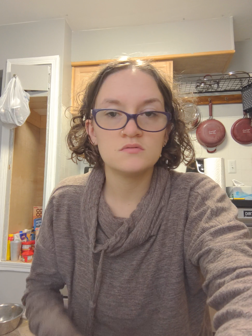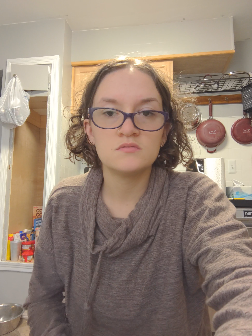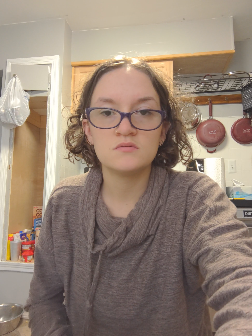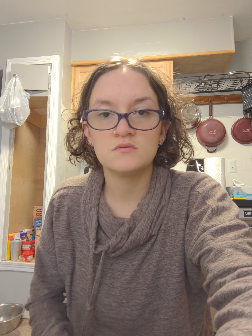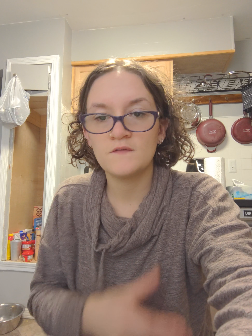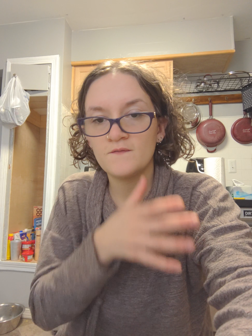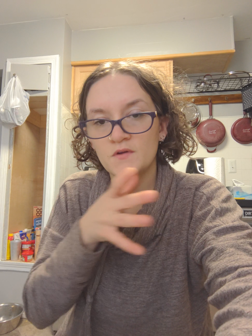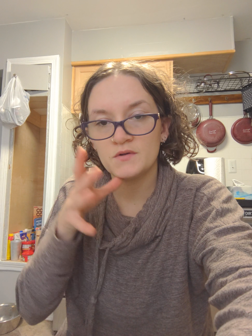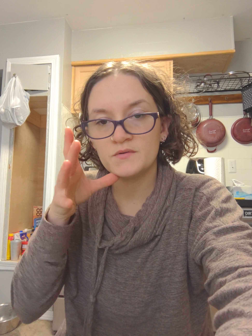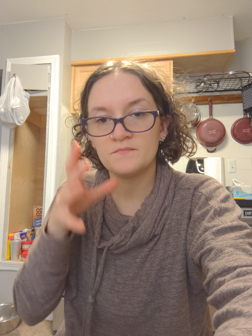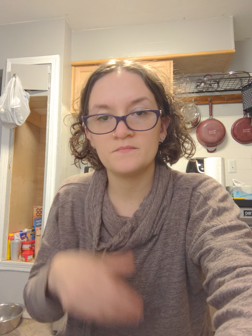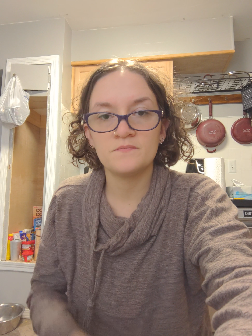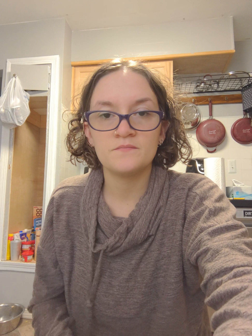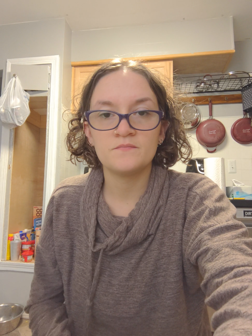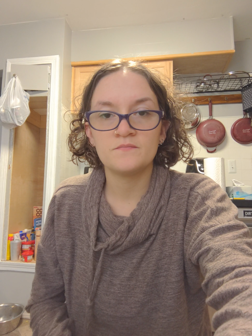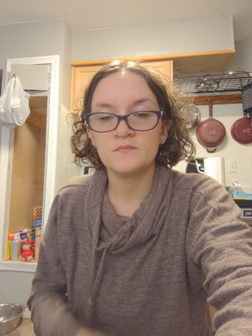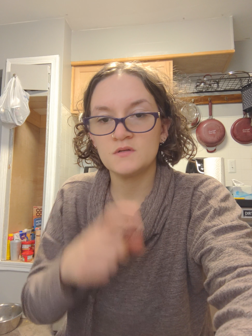farm